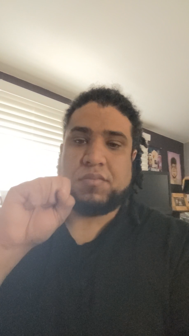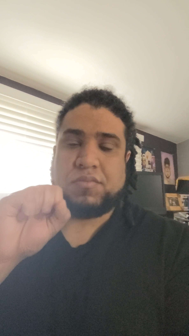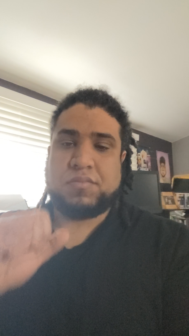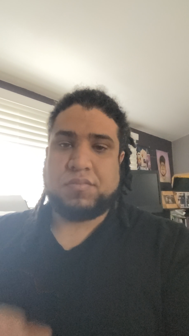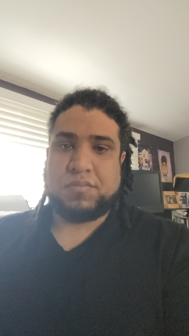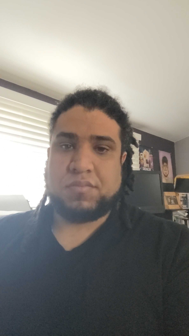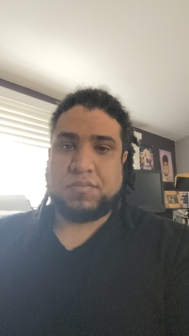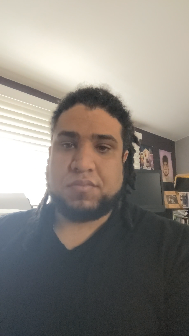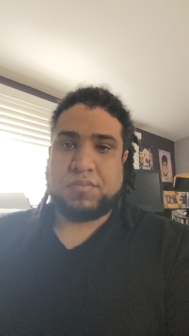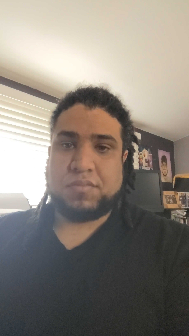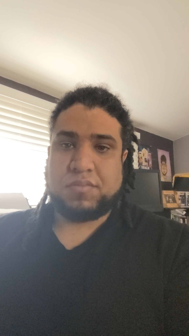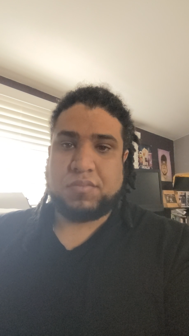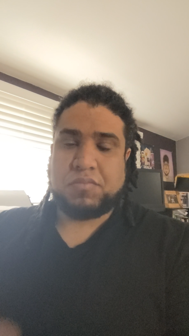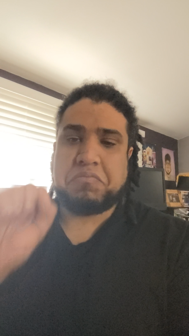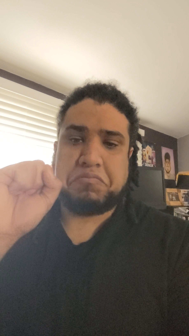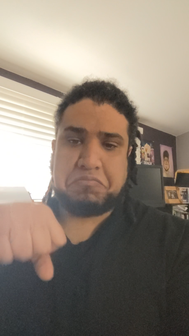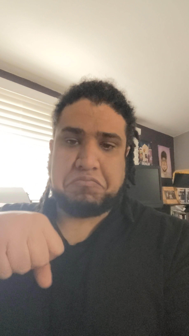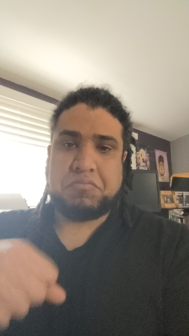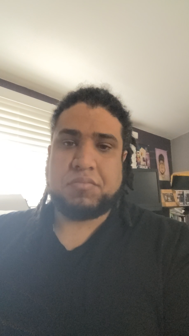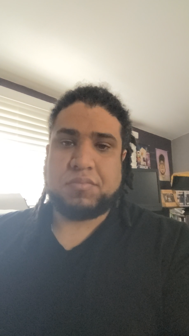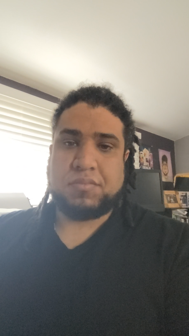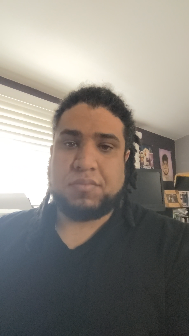could